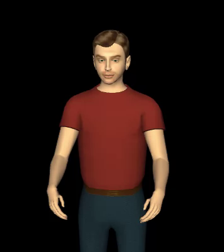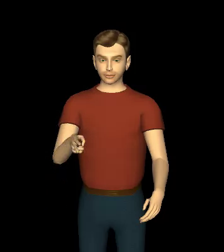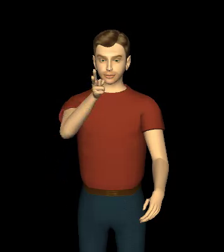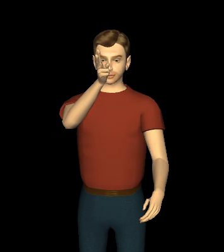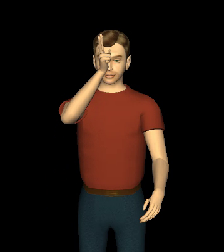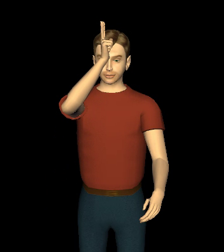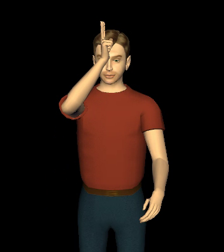غبي